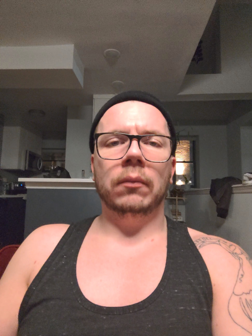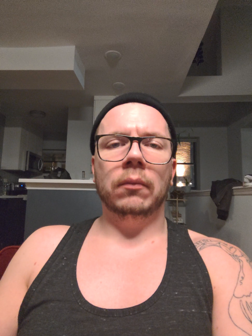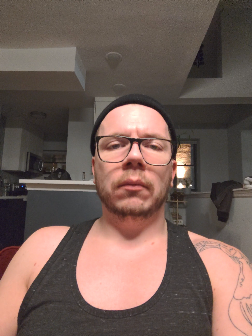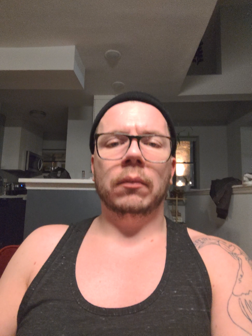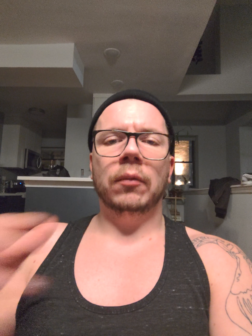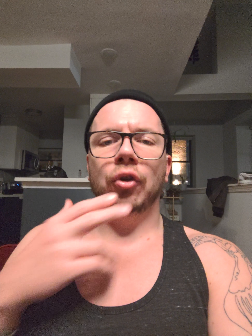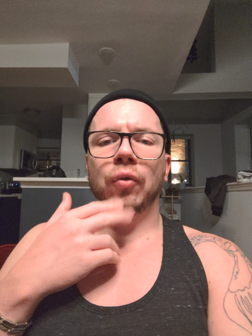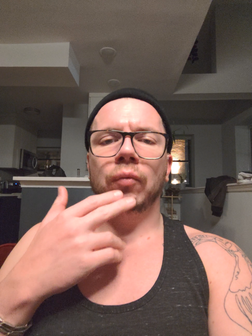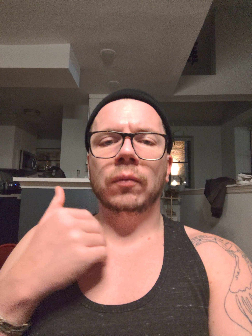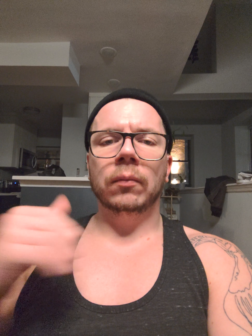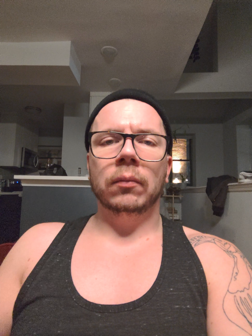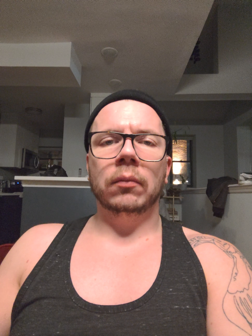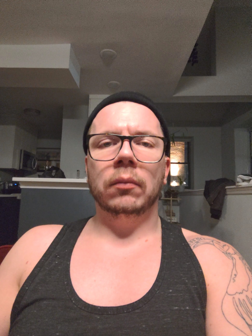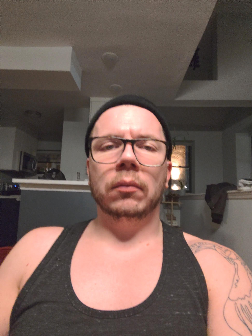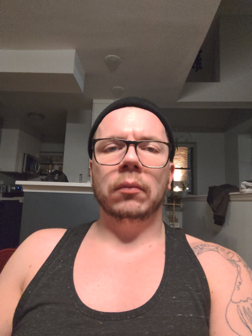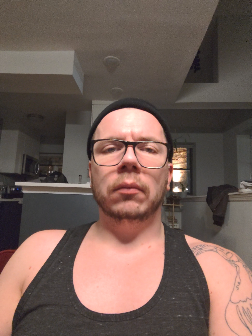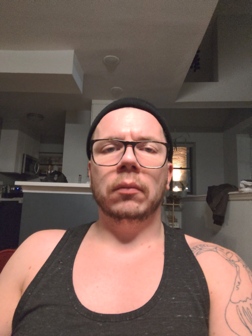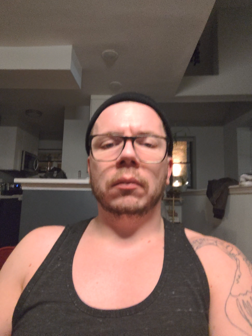cute